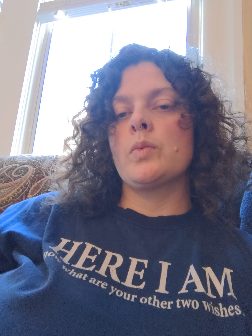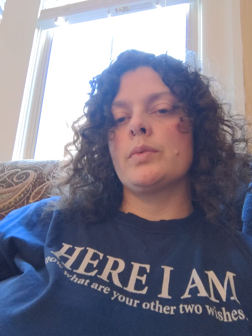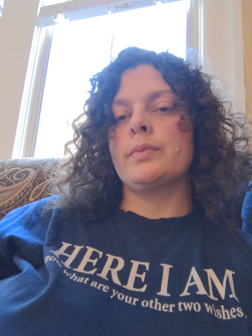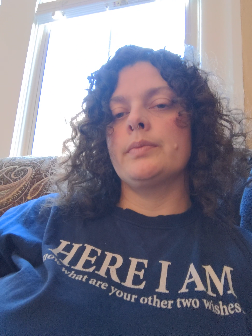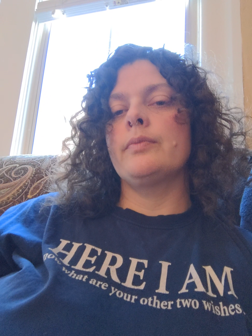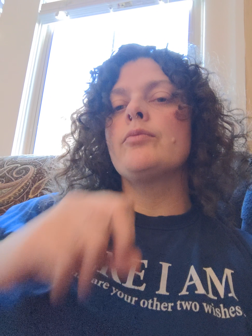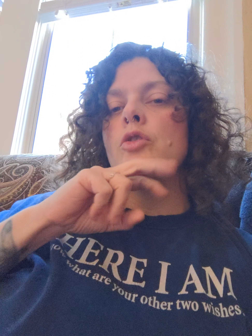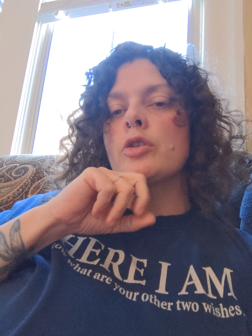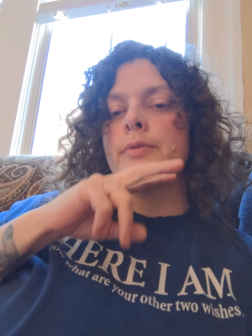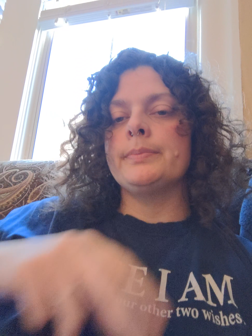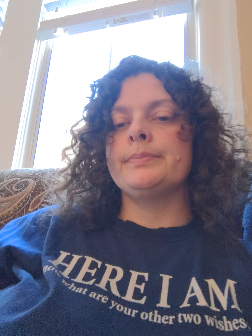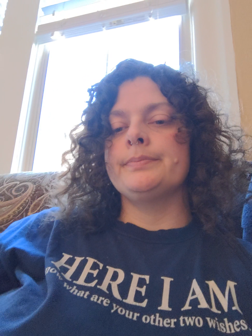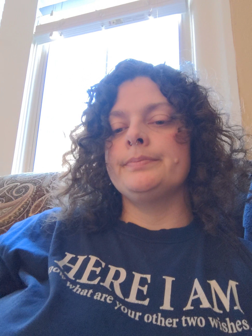frog